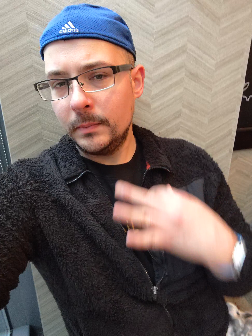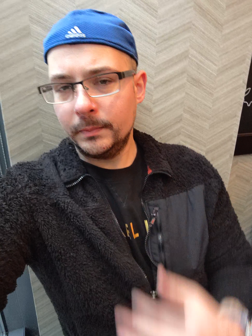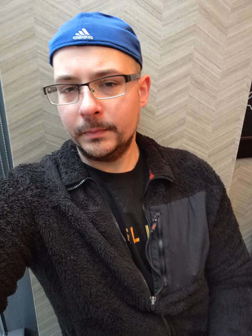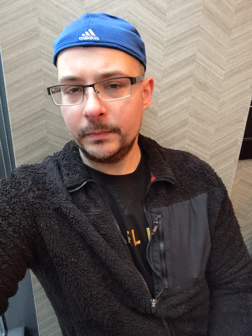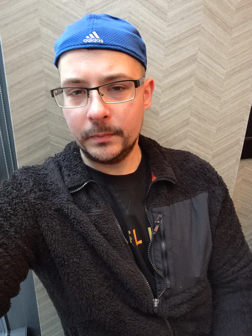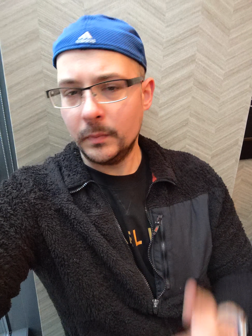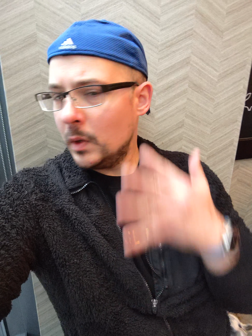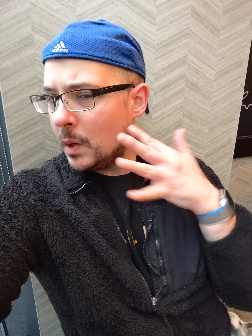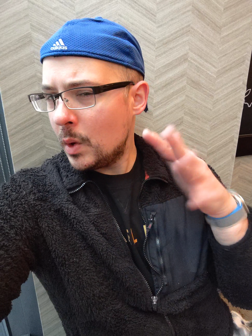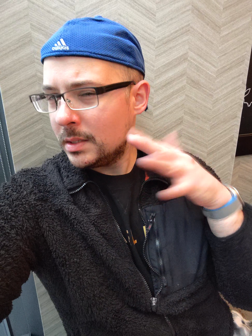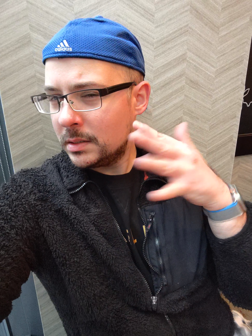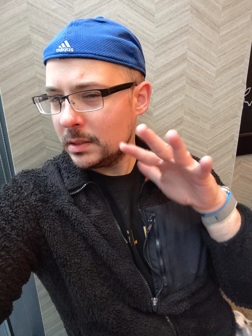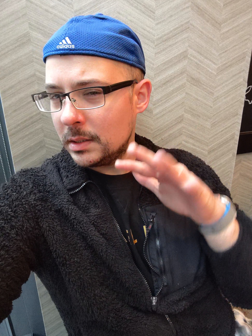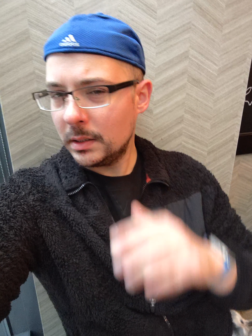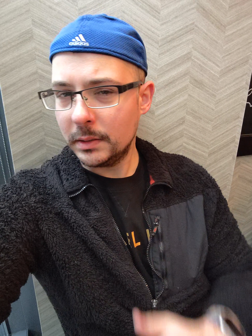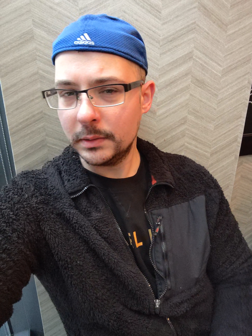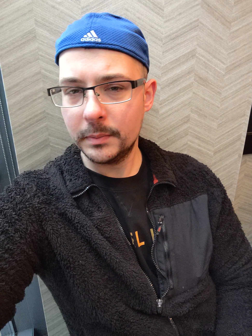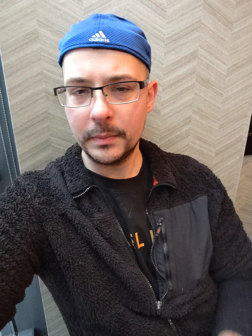noisy